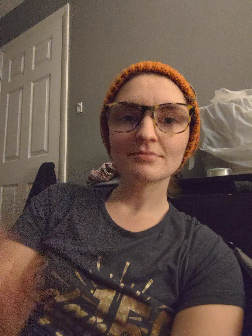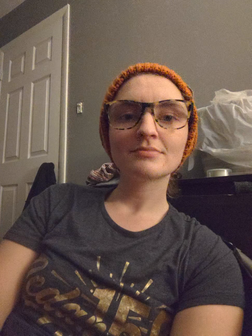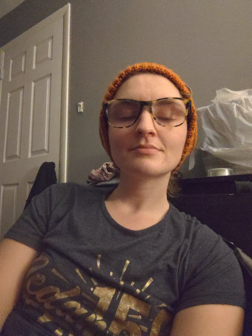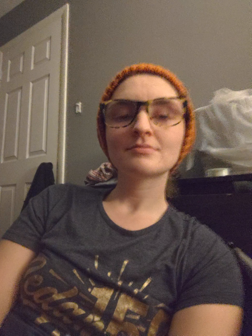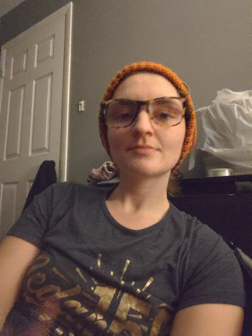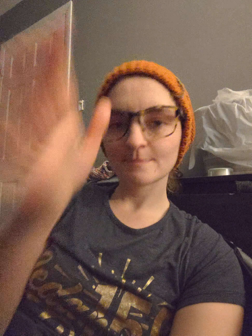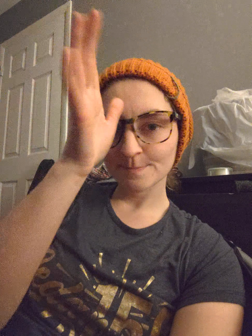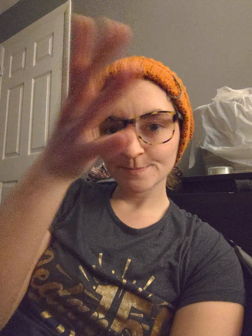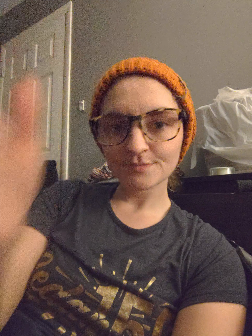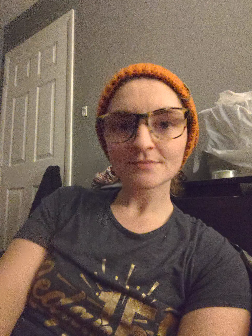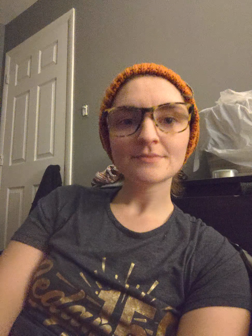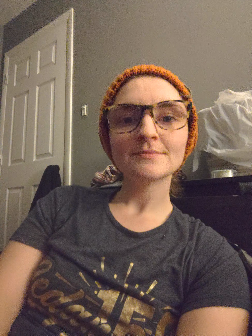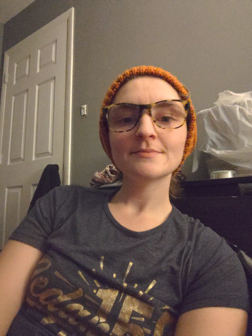grandpa